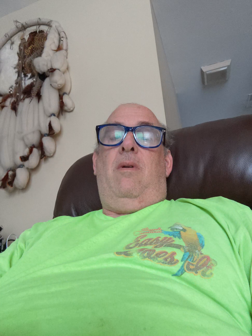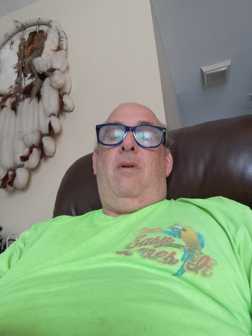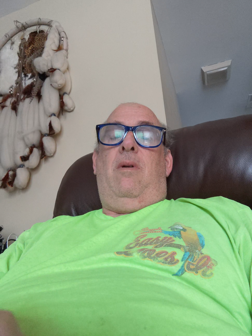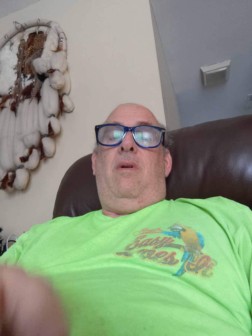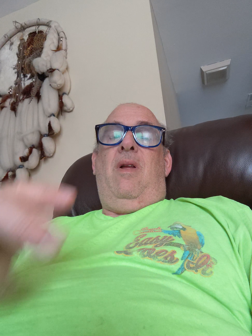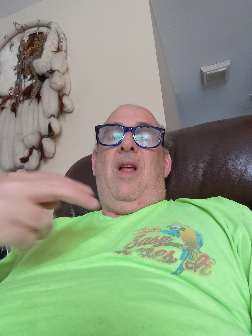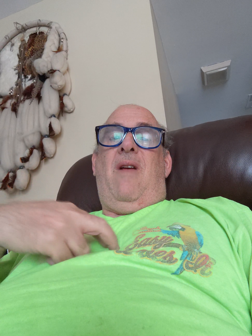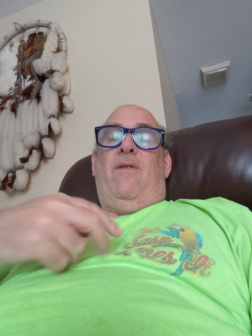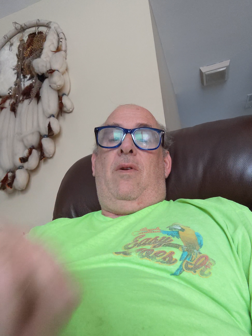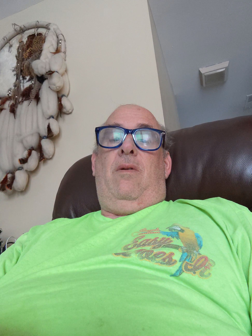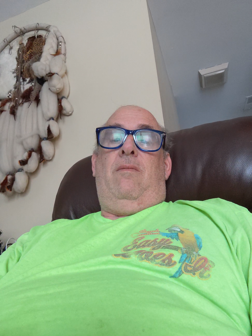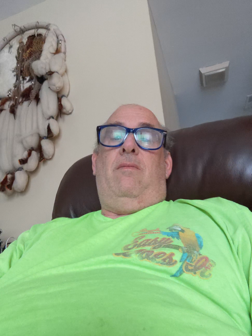have